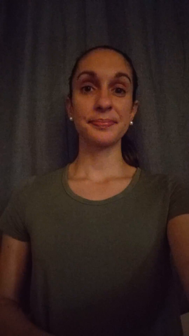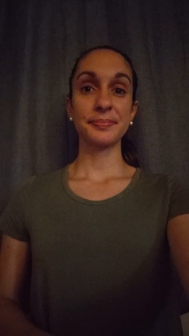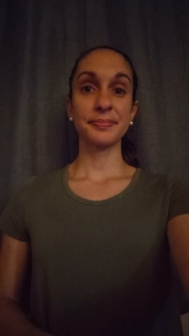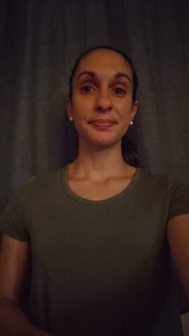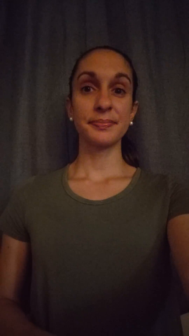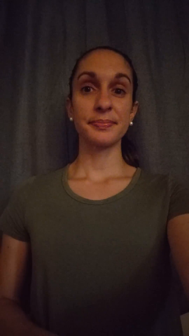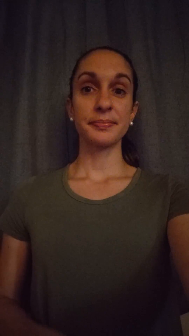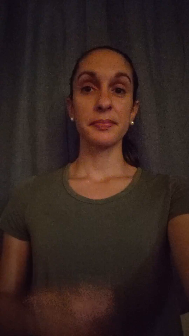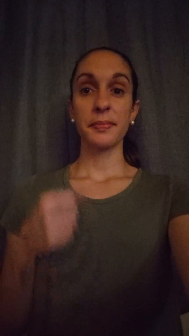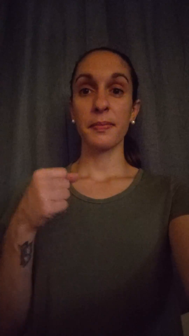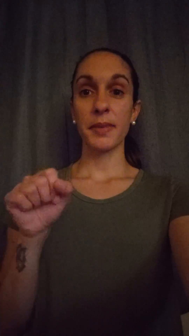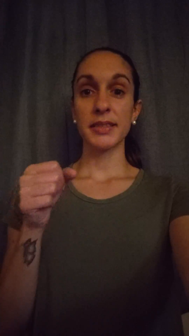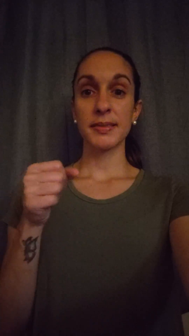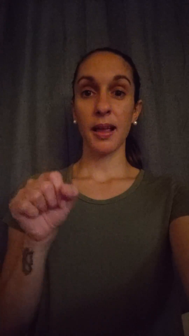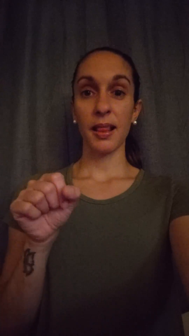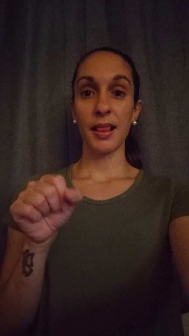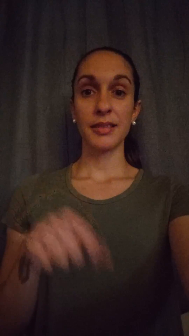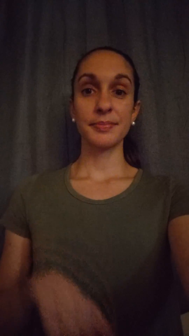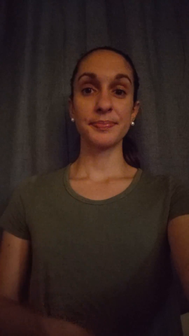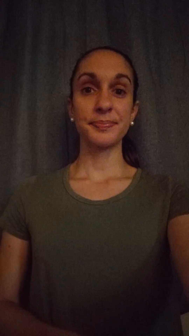motorcycle